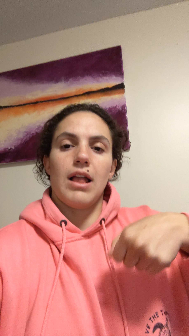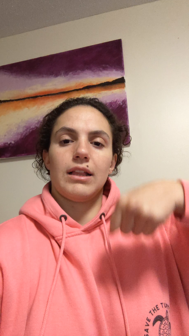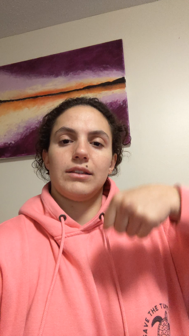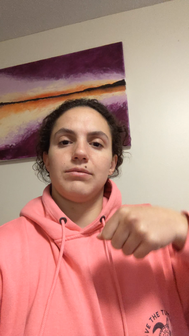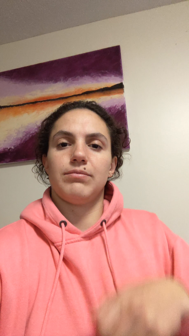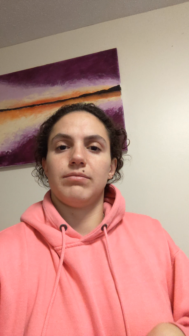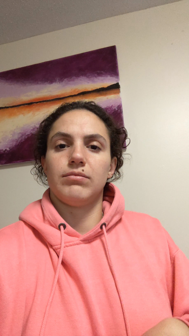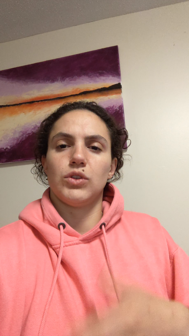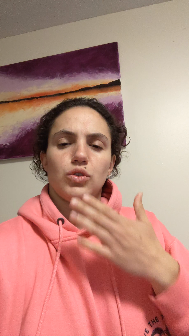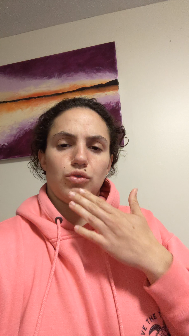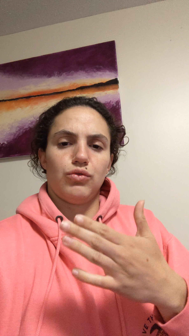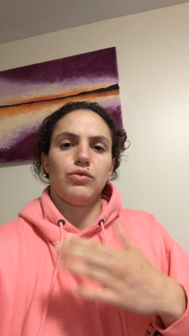good